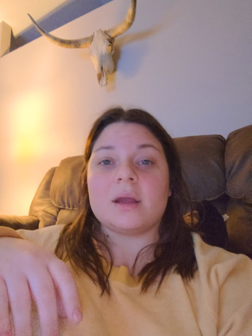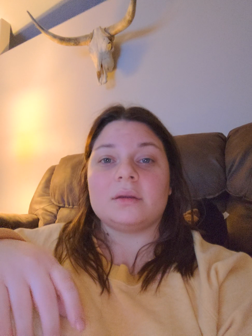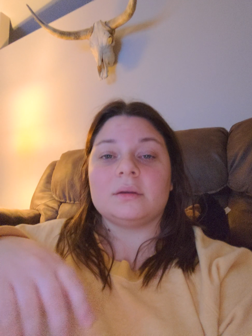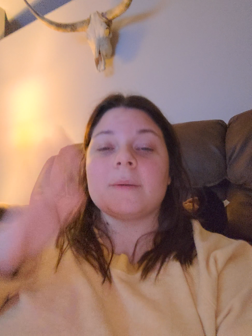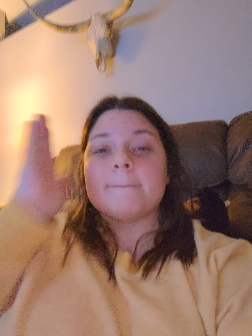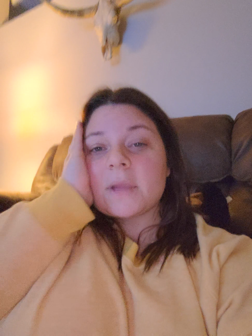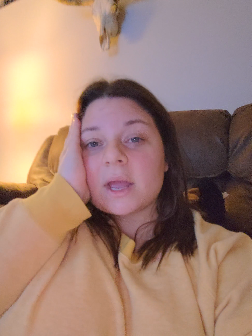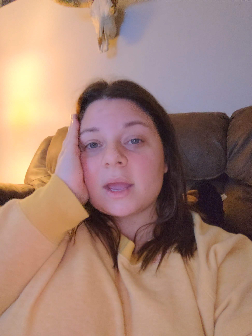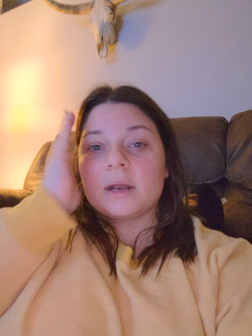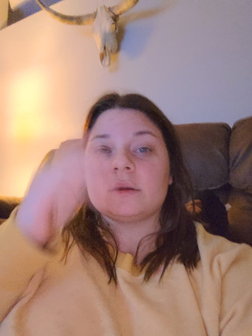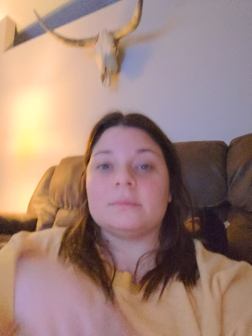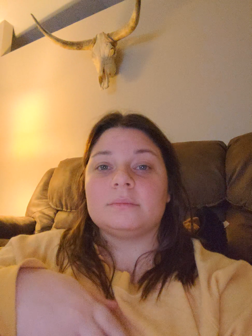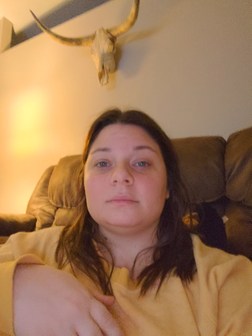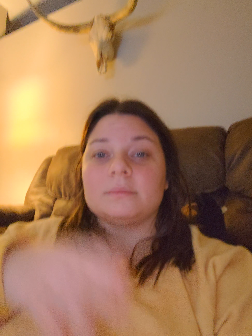bed